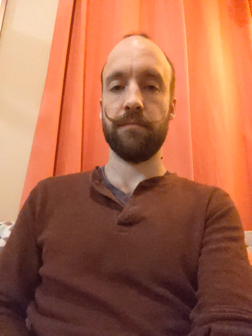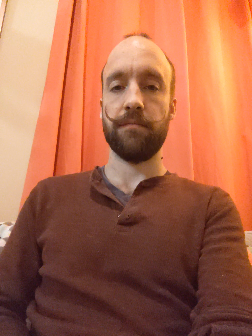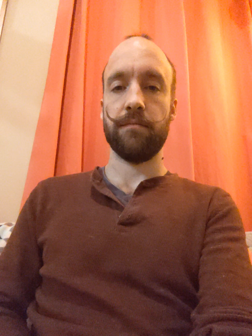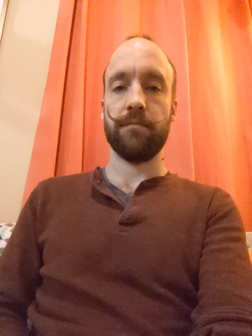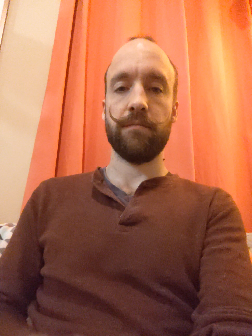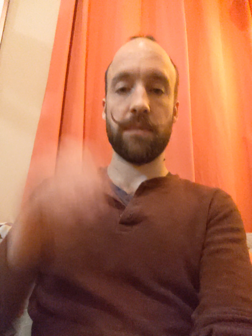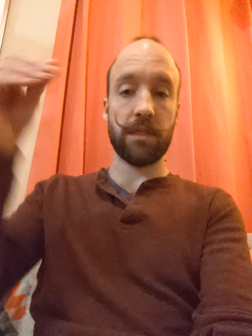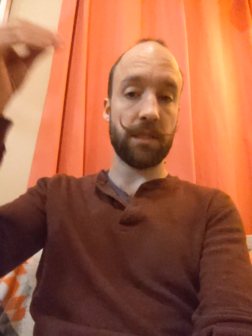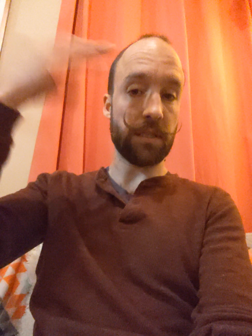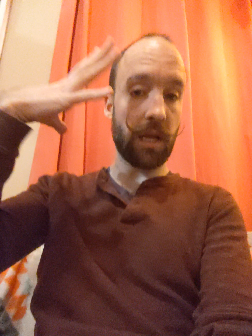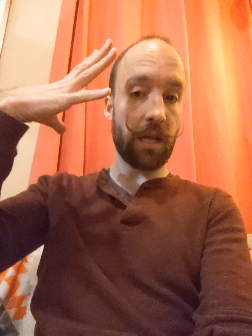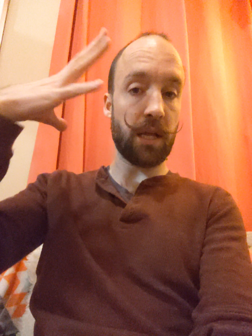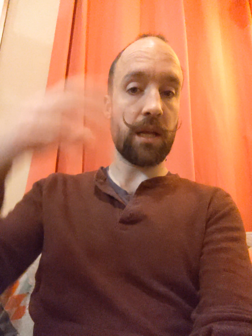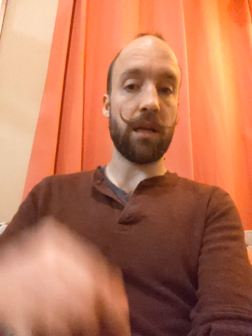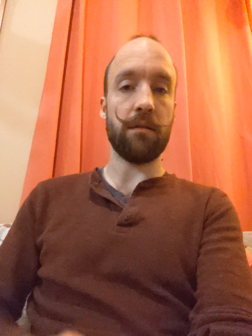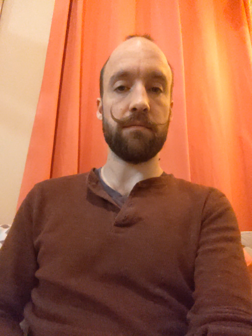sun